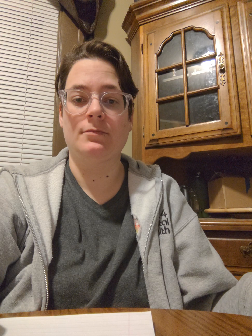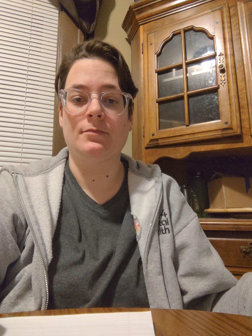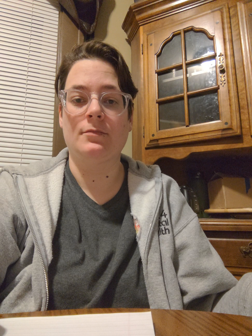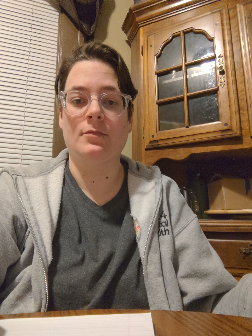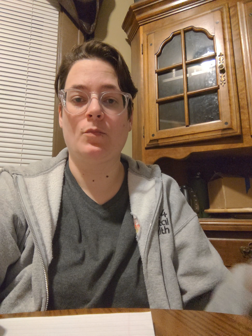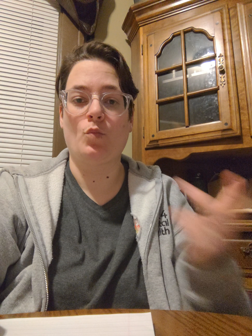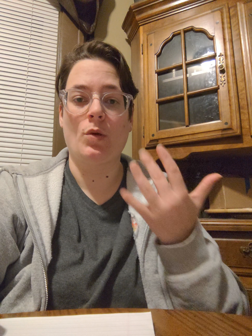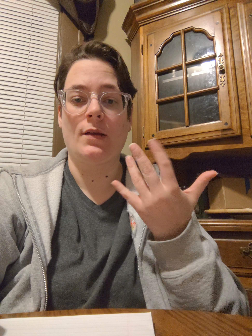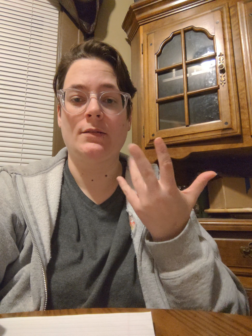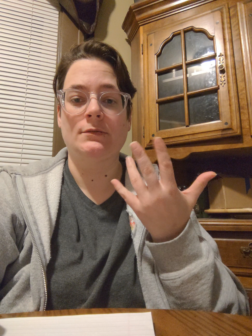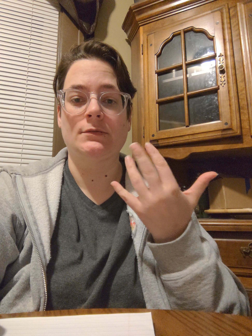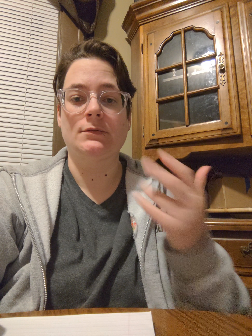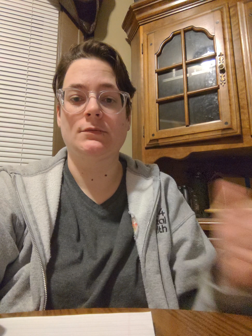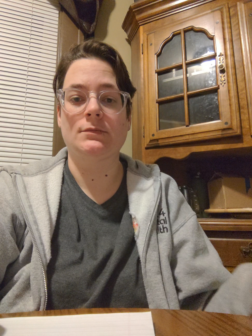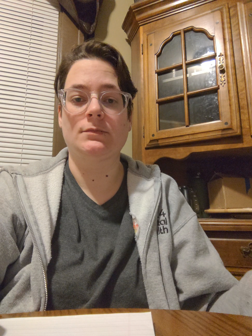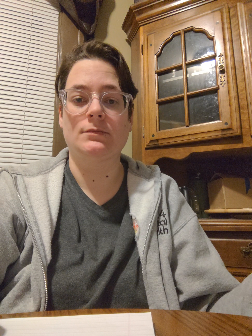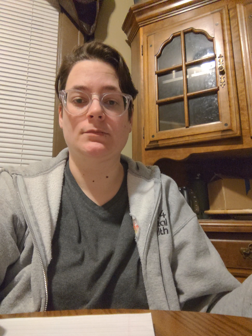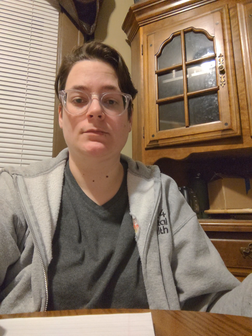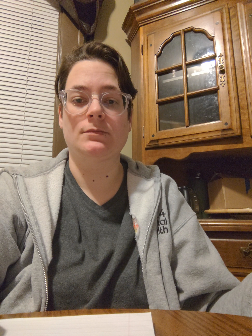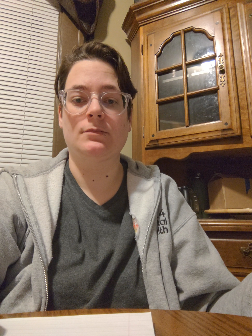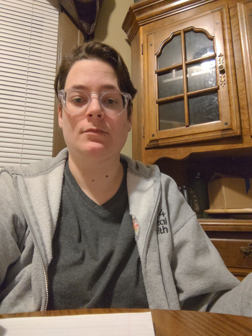wait